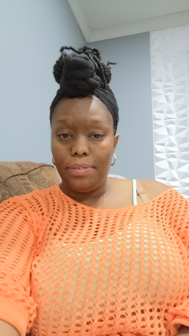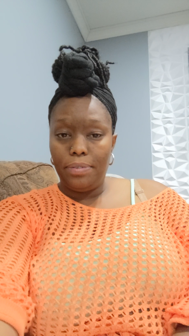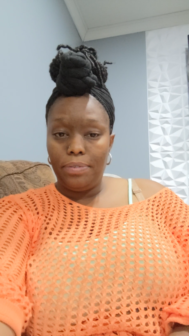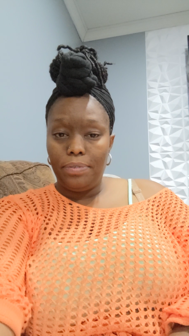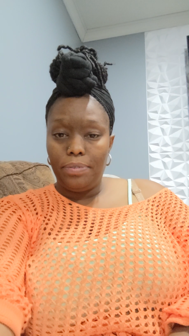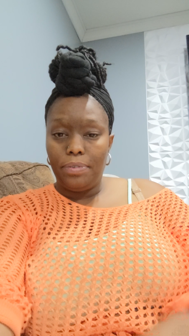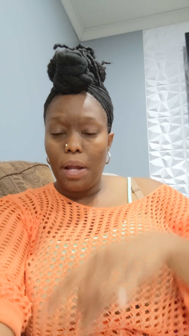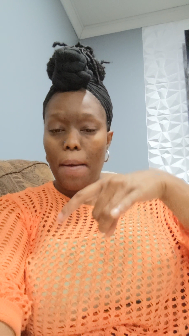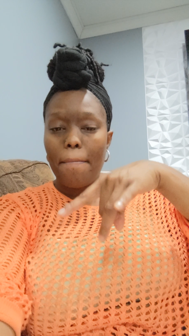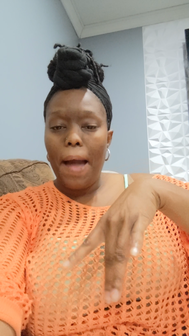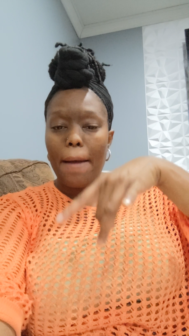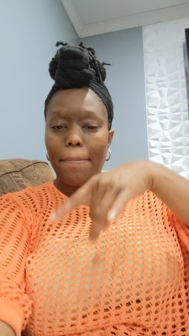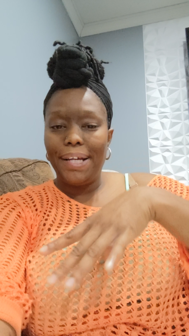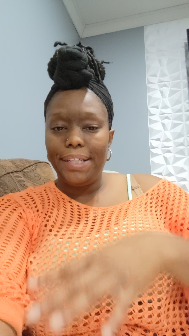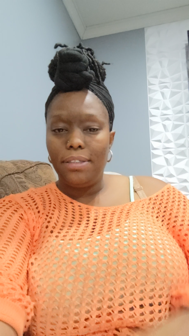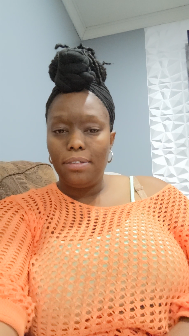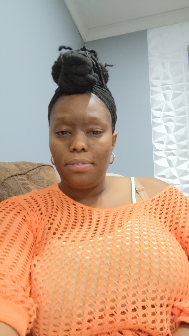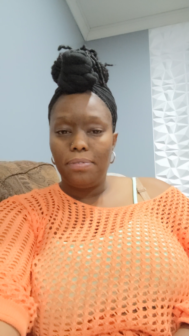pumpkin